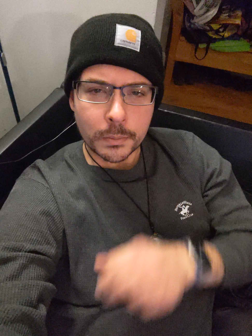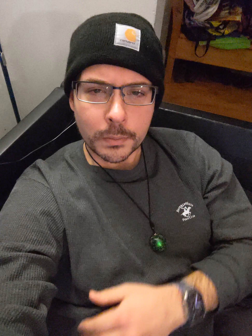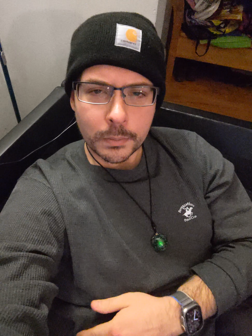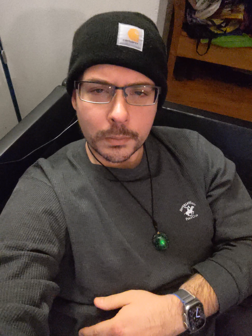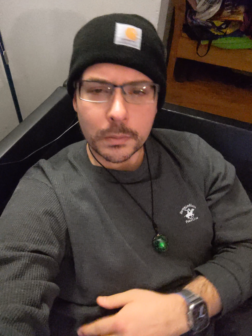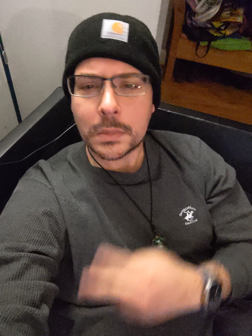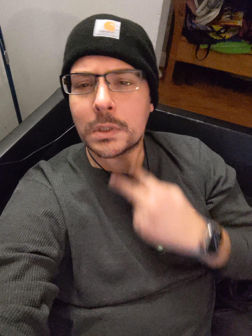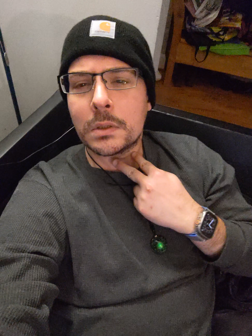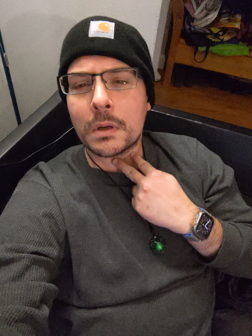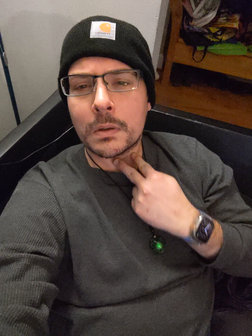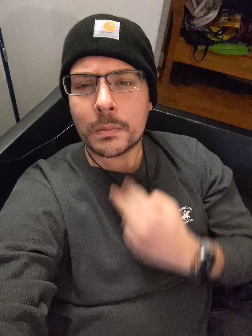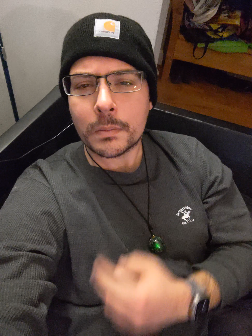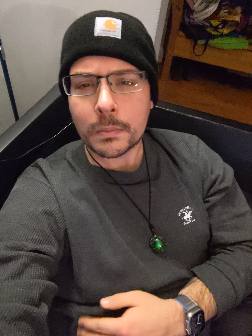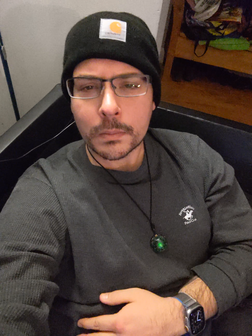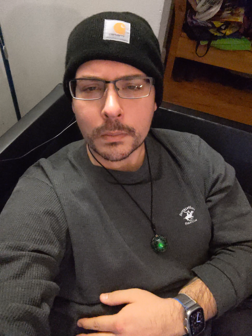stuck